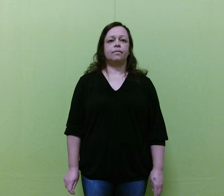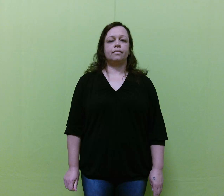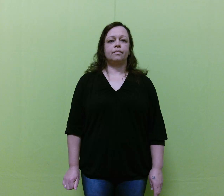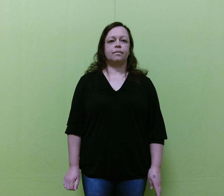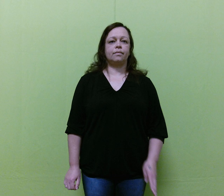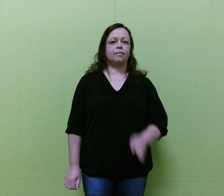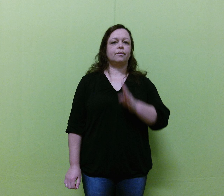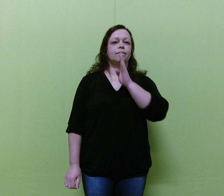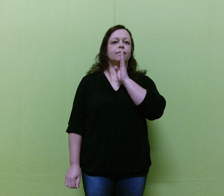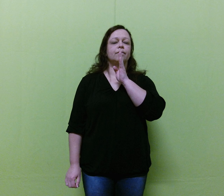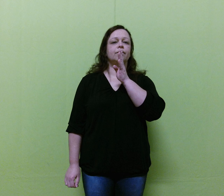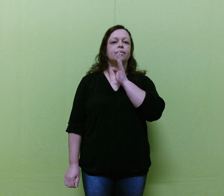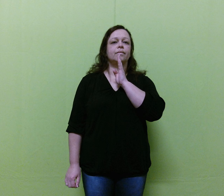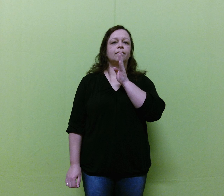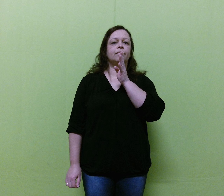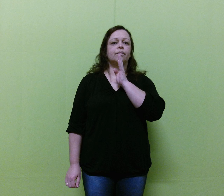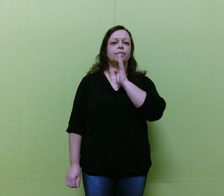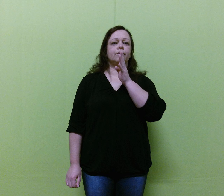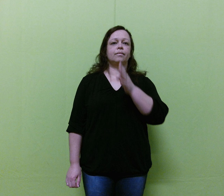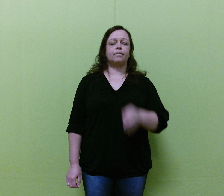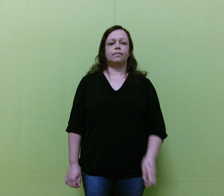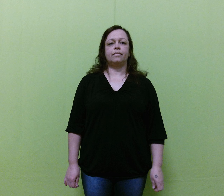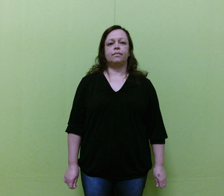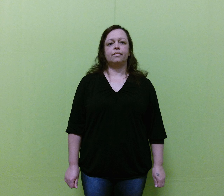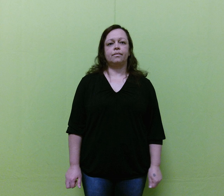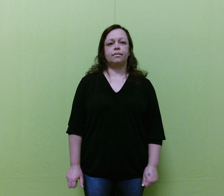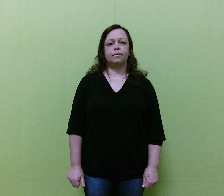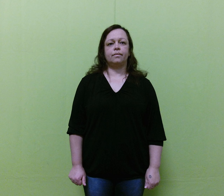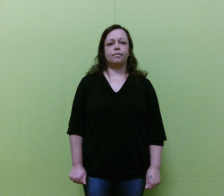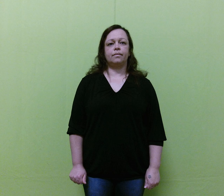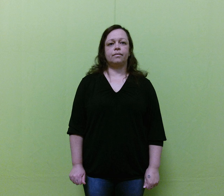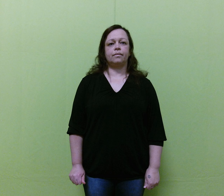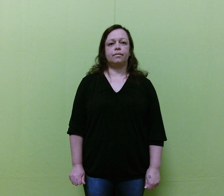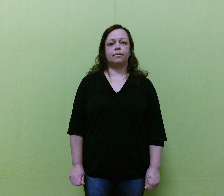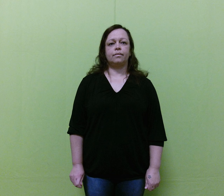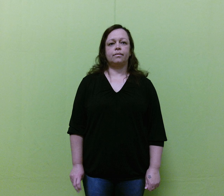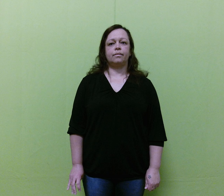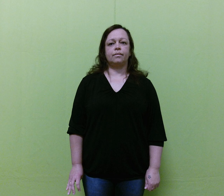conhecer